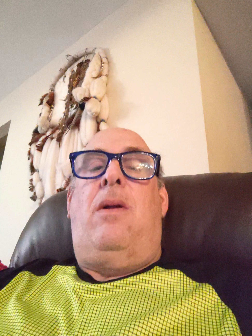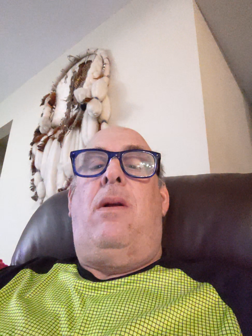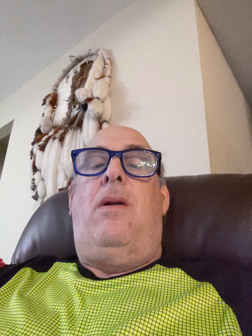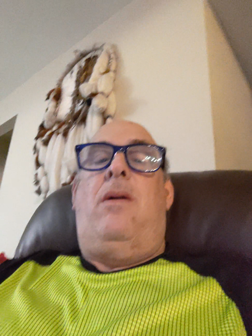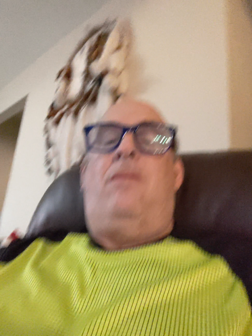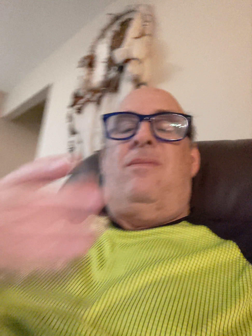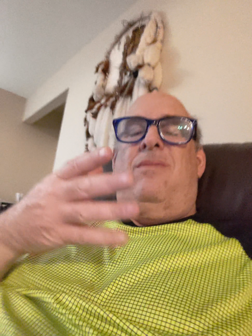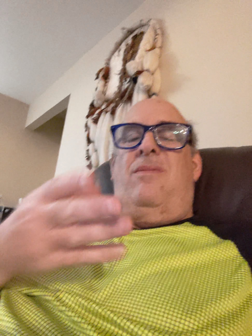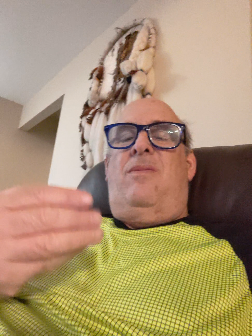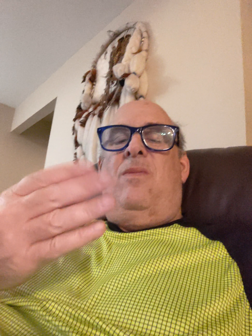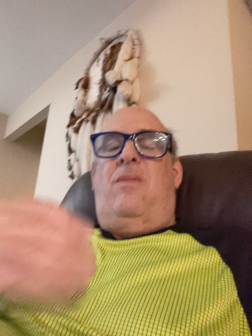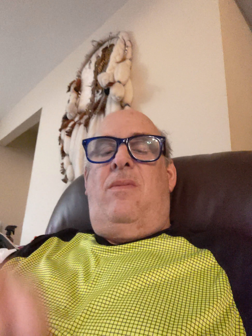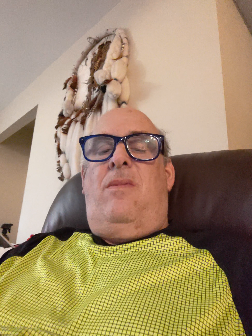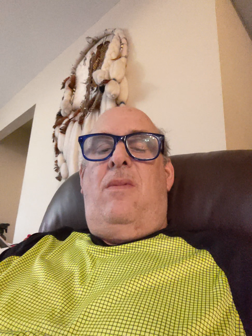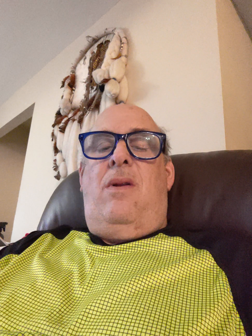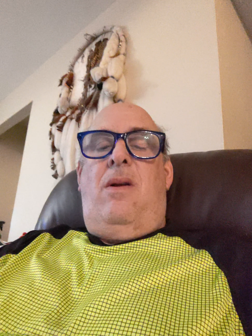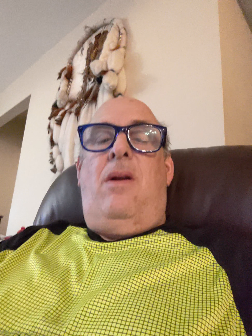wet